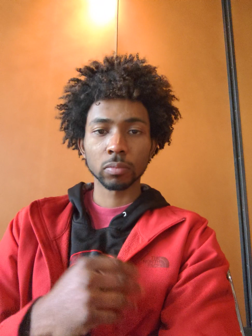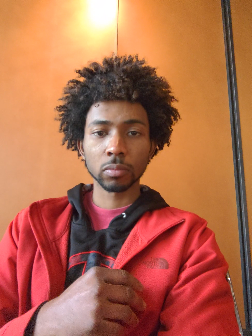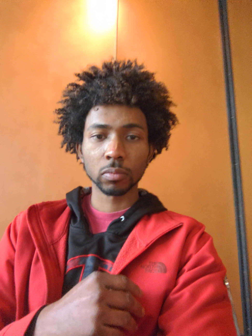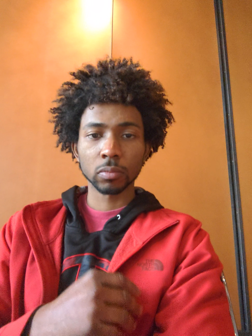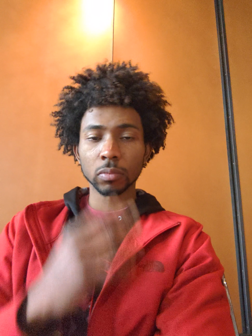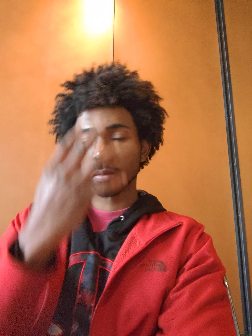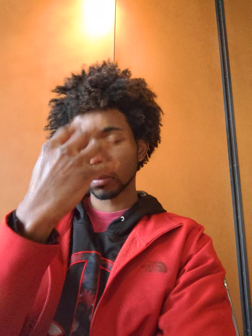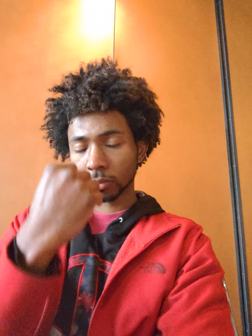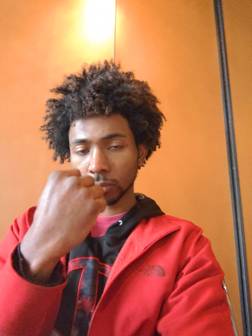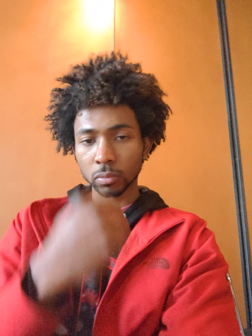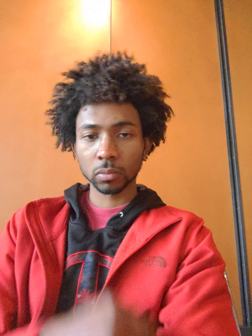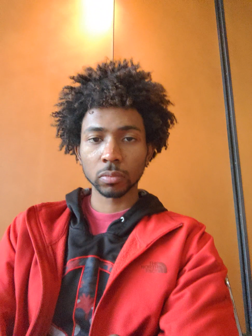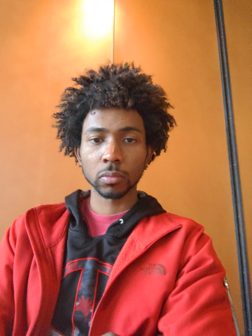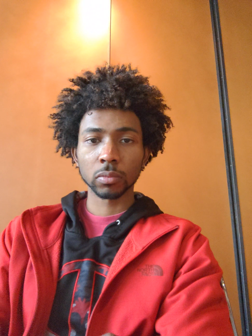sleep